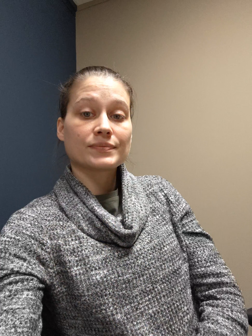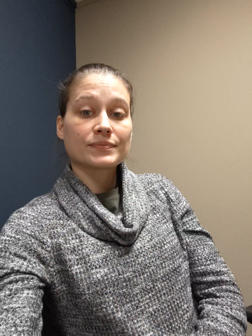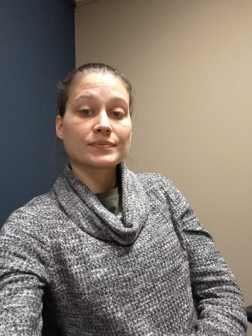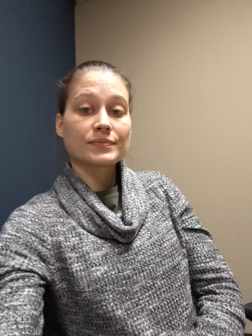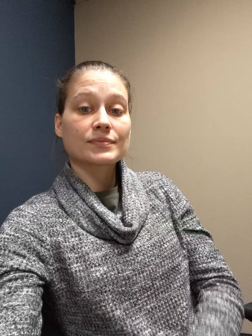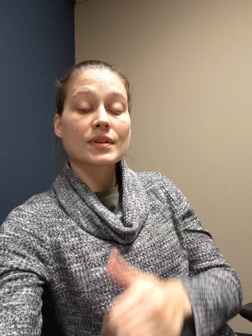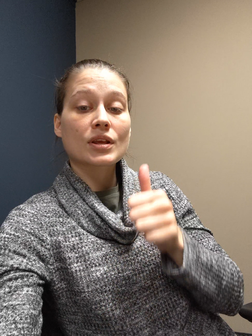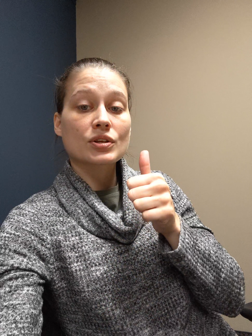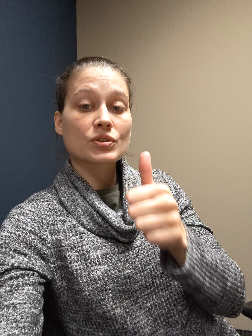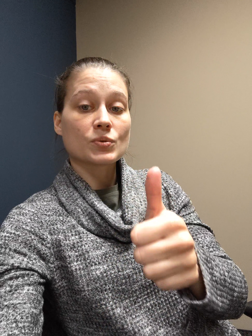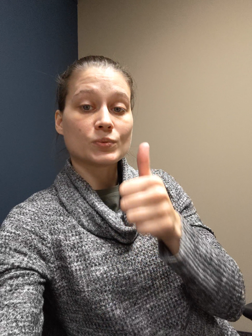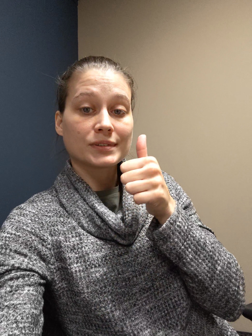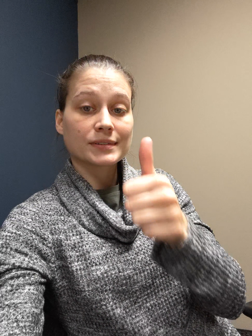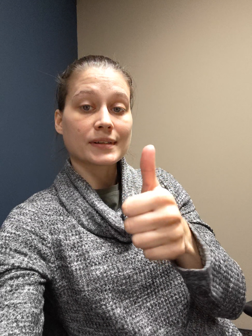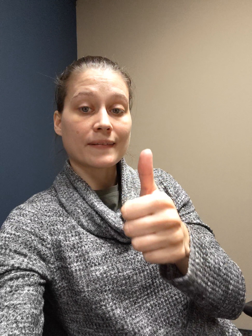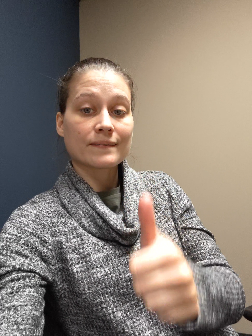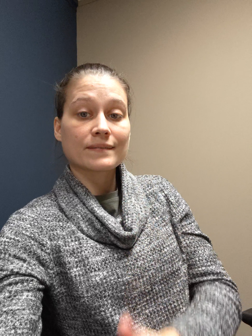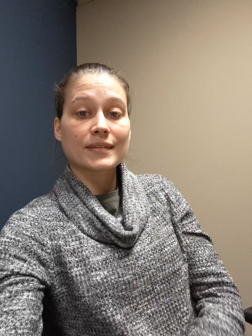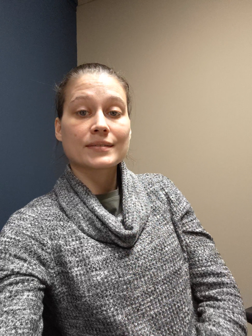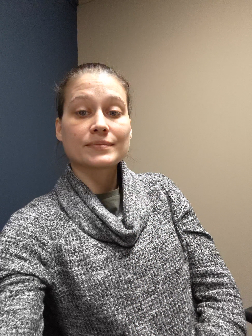yourself